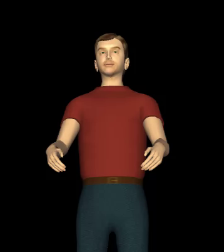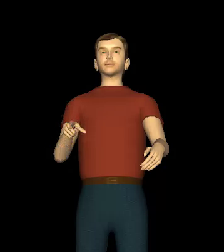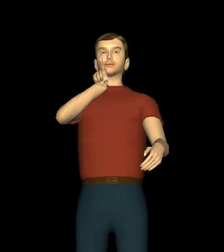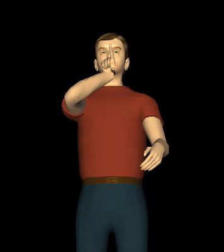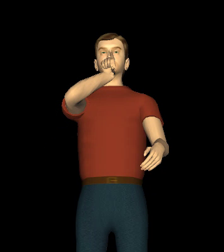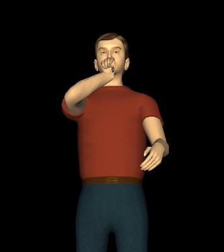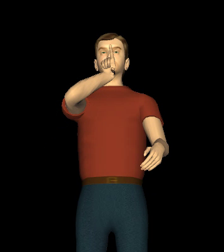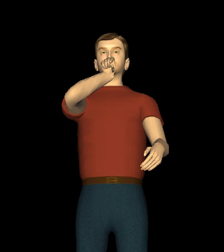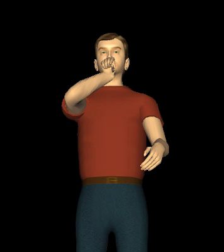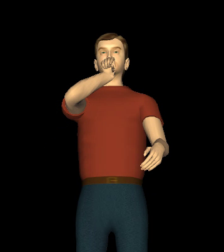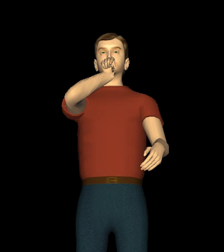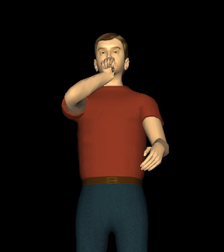دجاجة